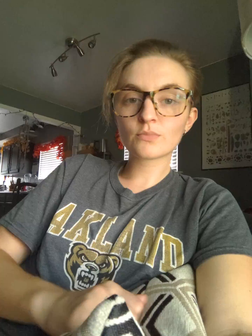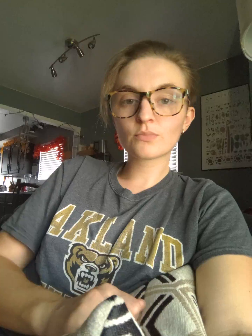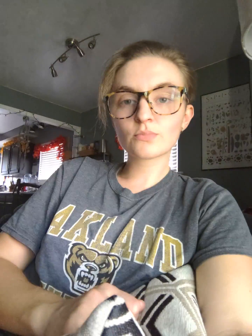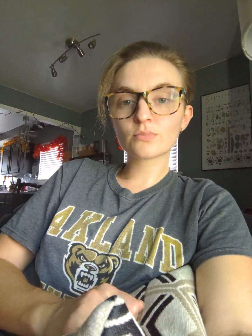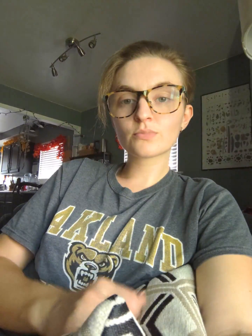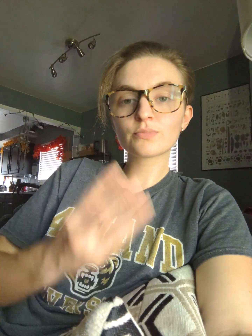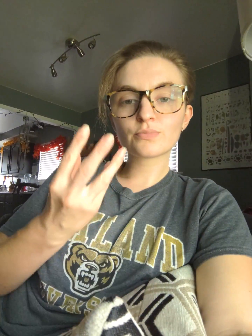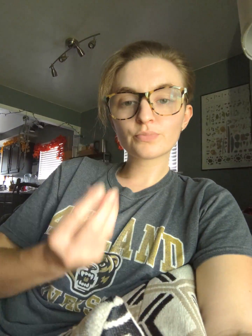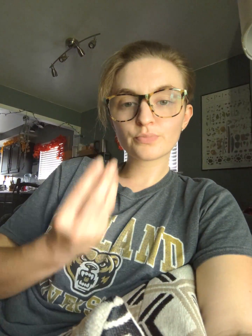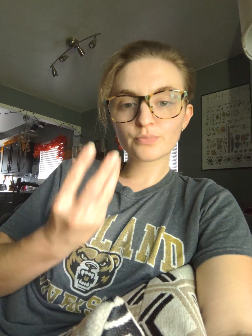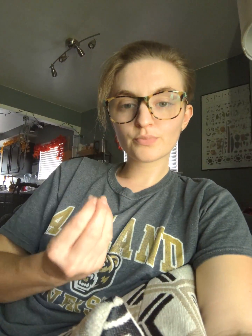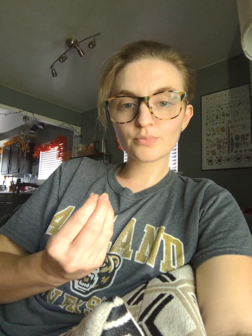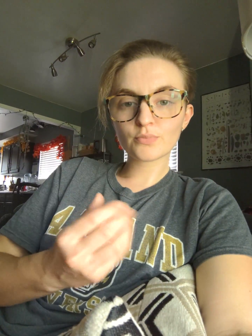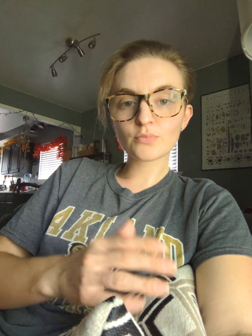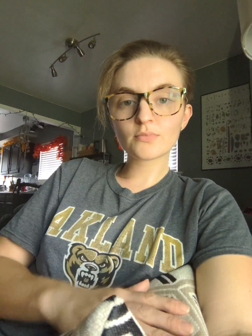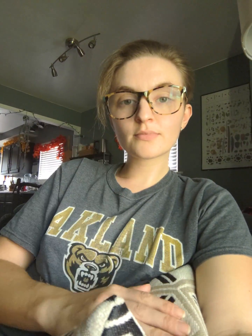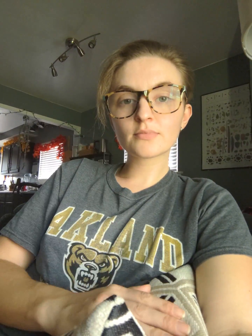gentle